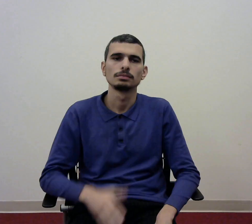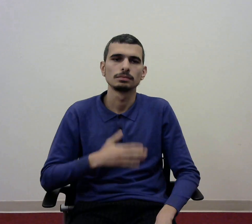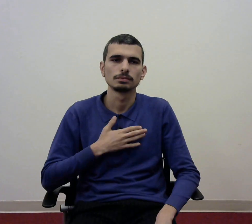mən